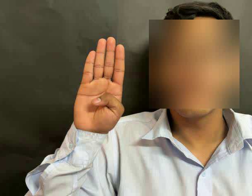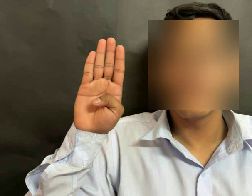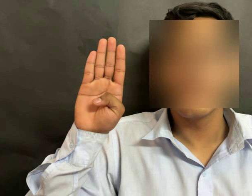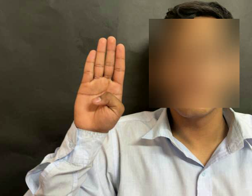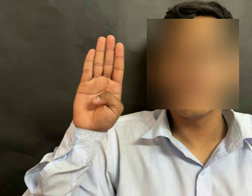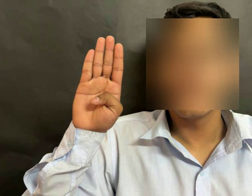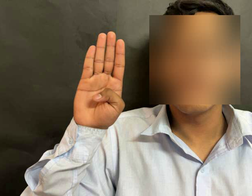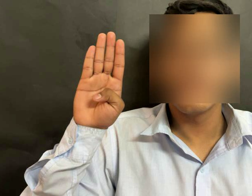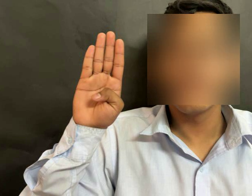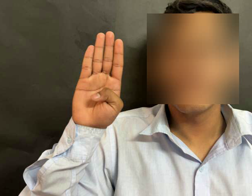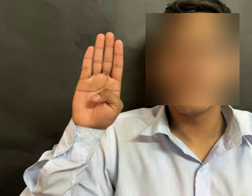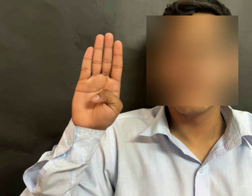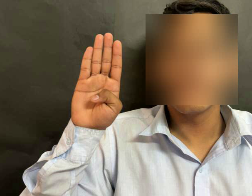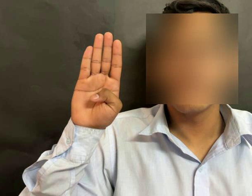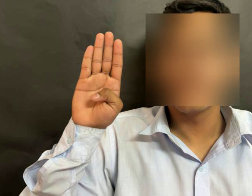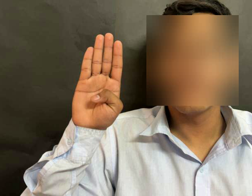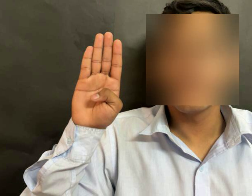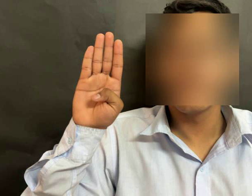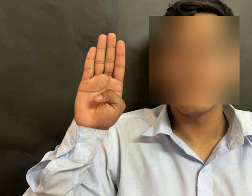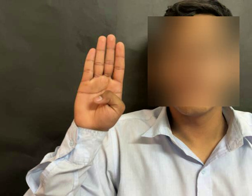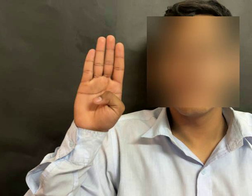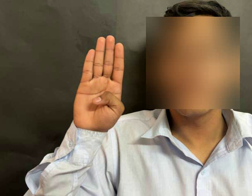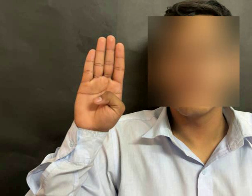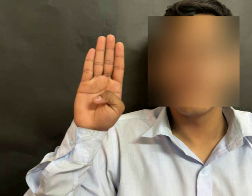B